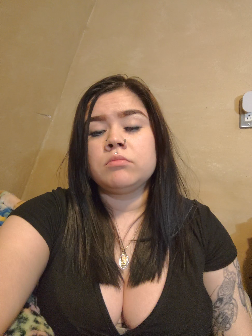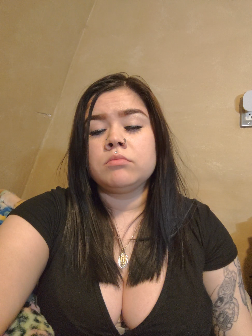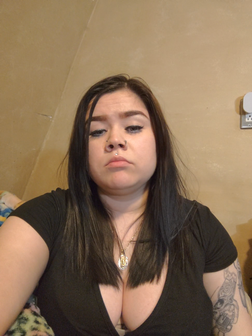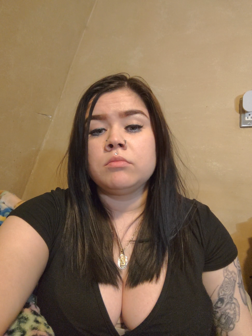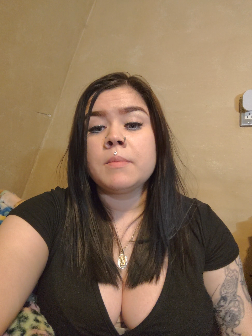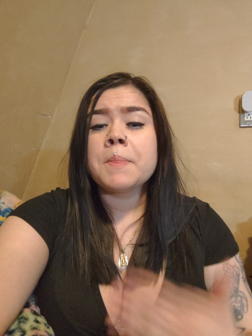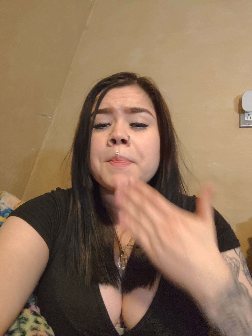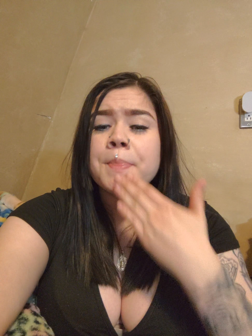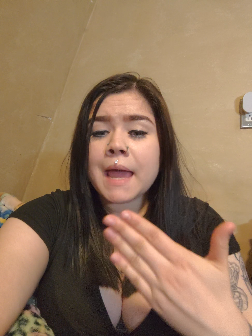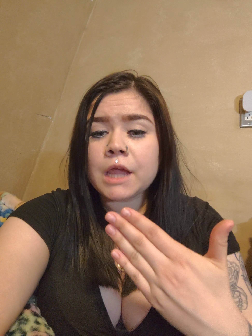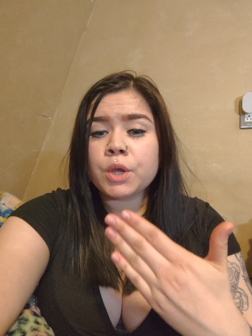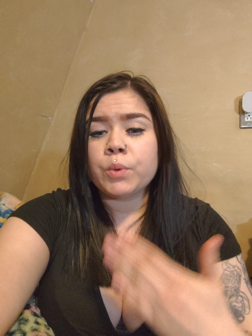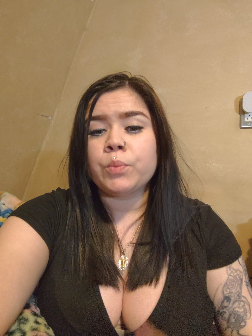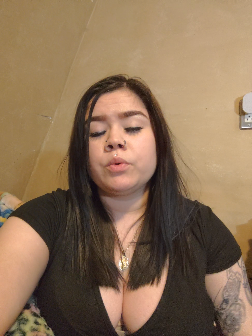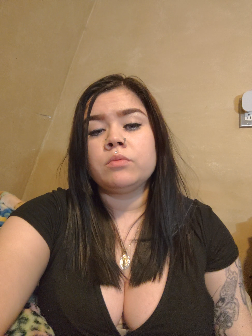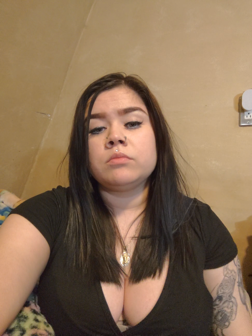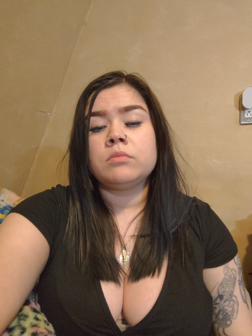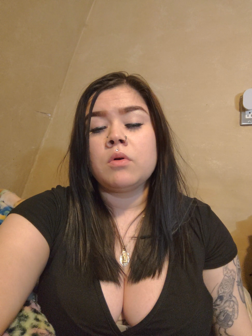thank you